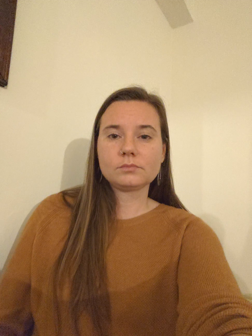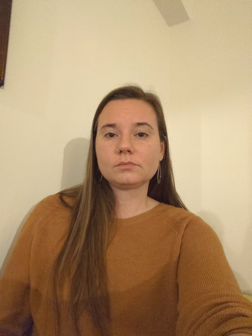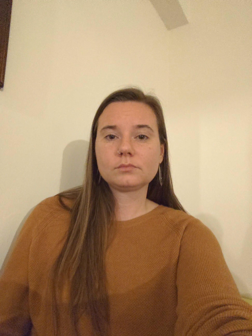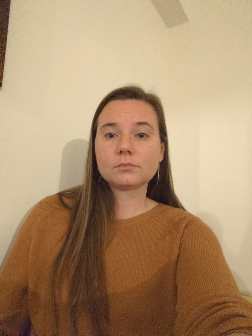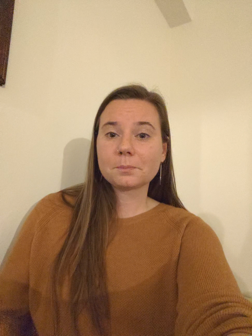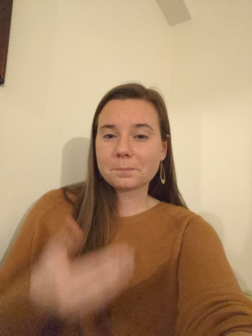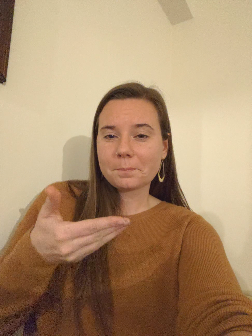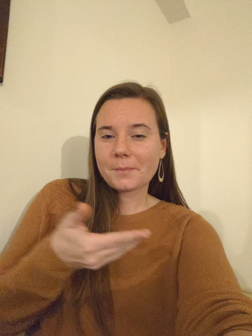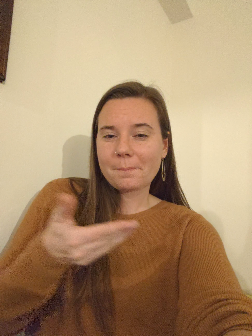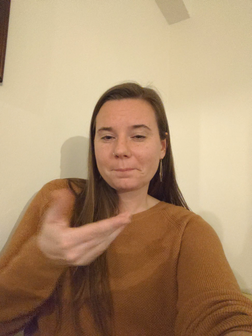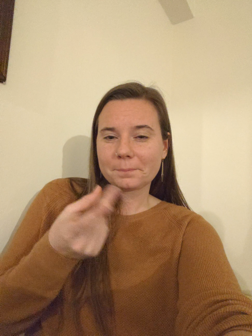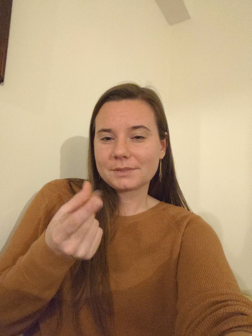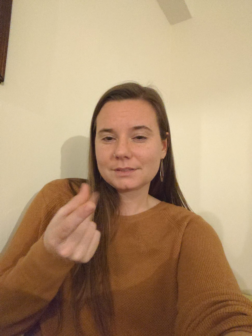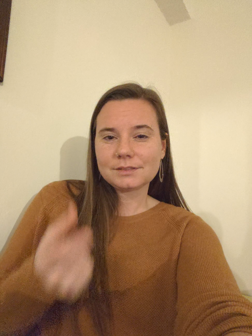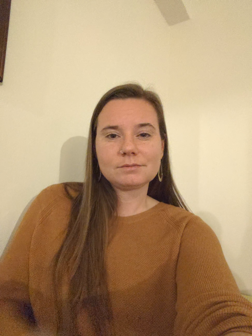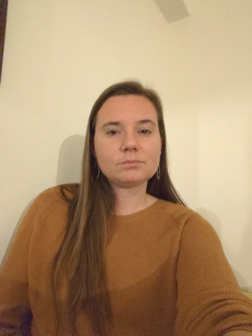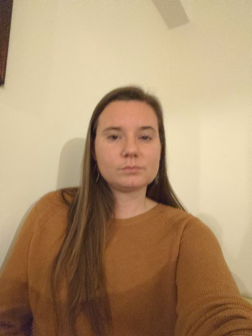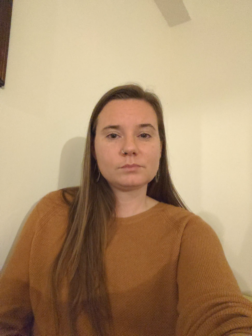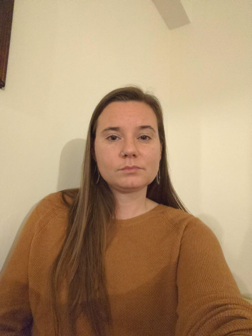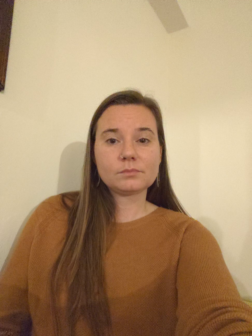puppy